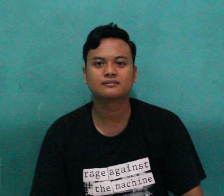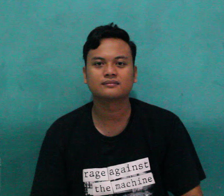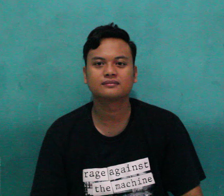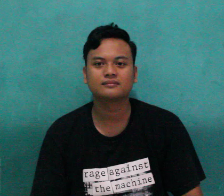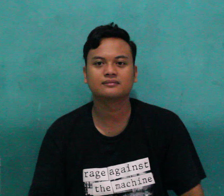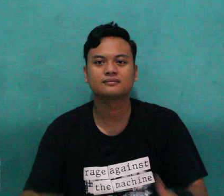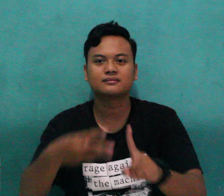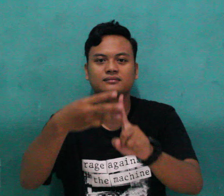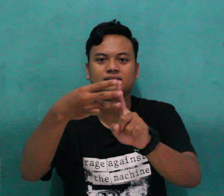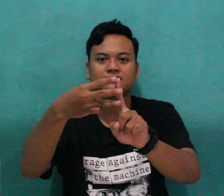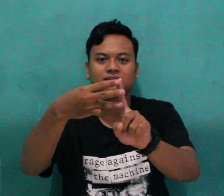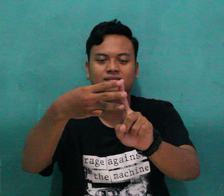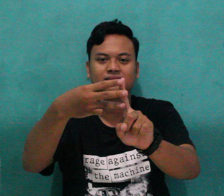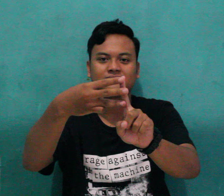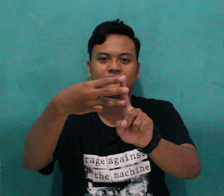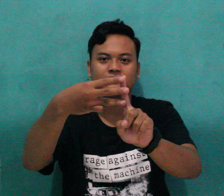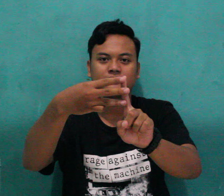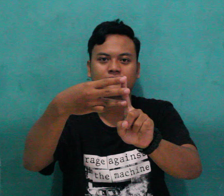B